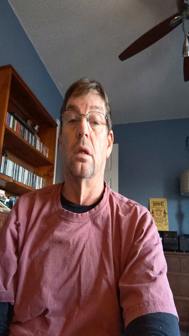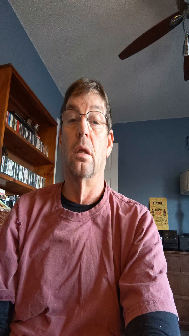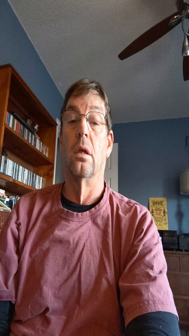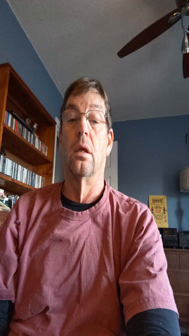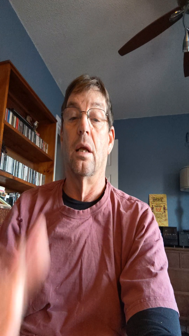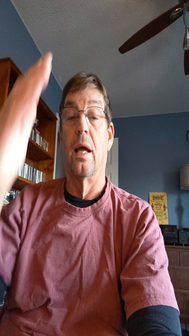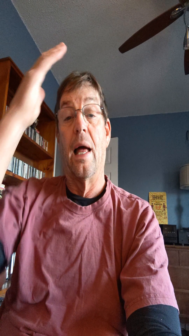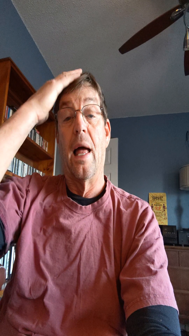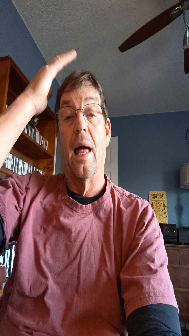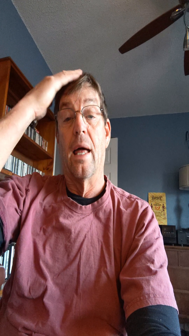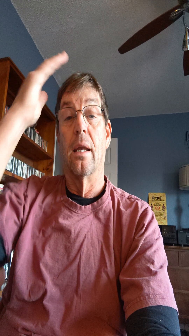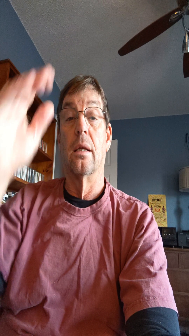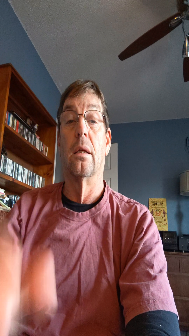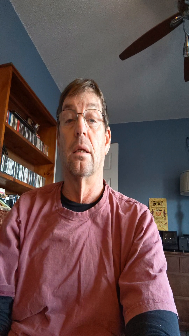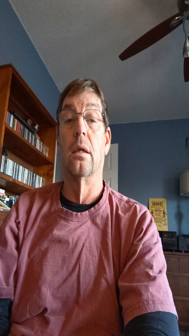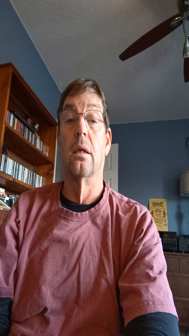hat